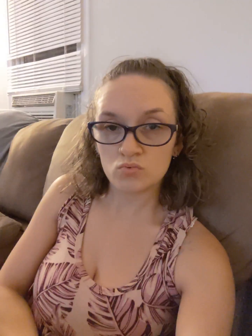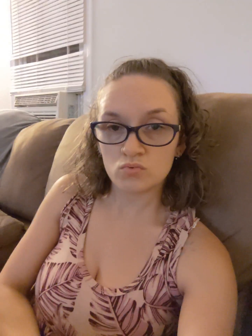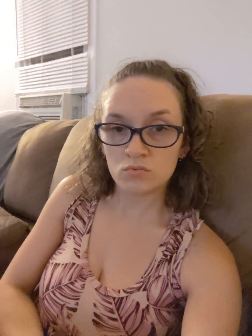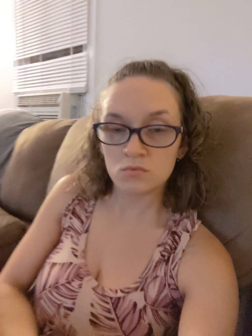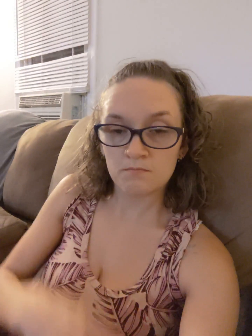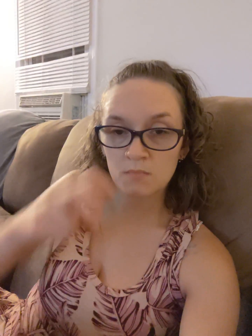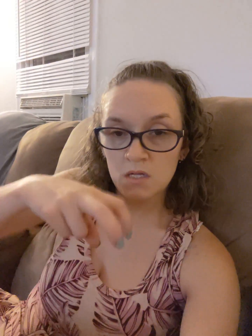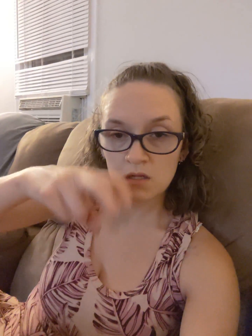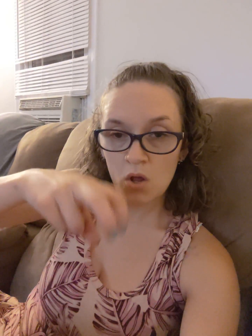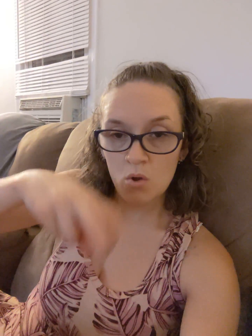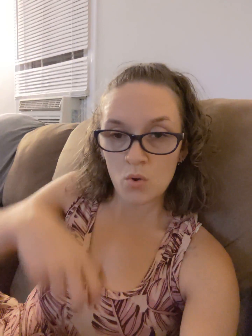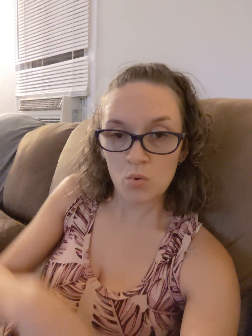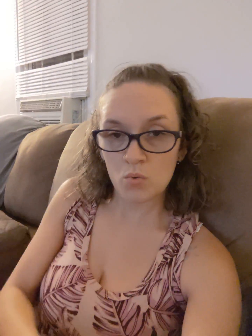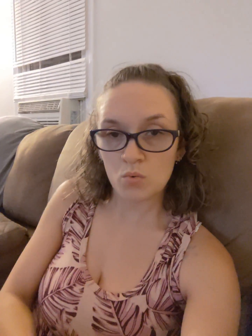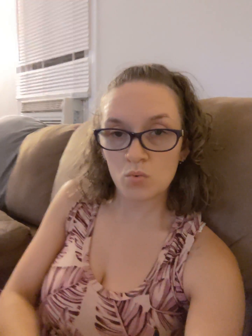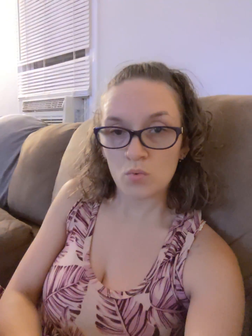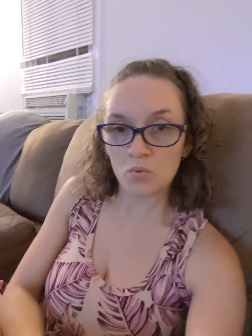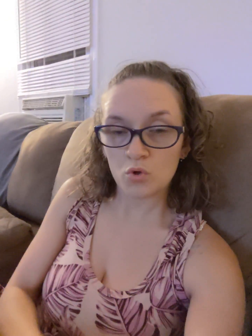potato